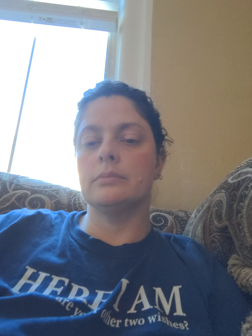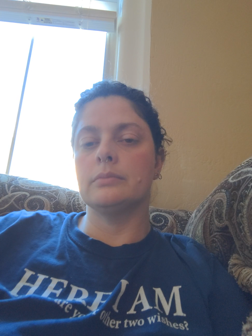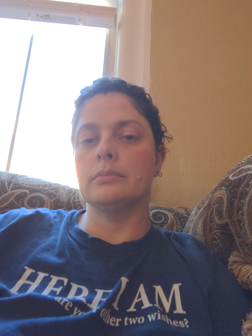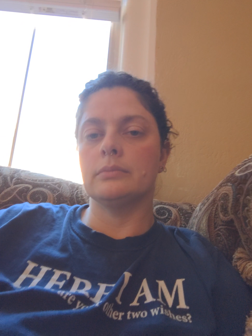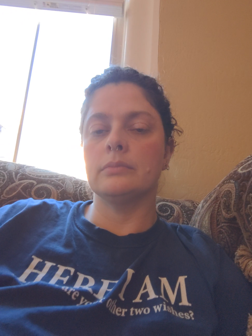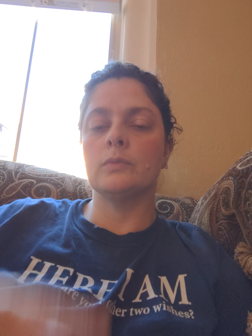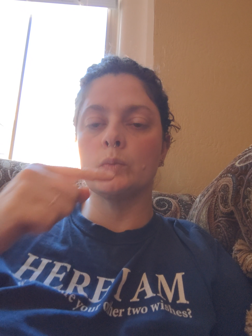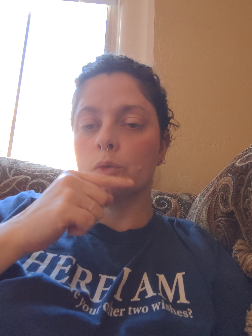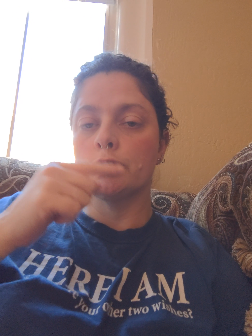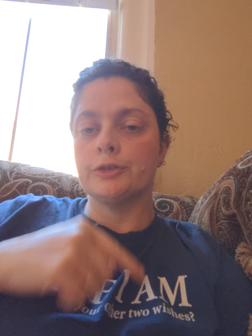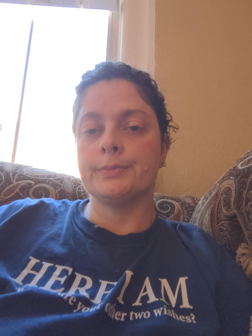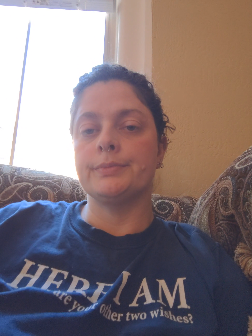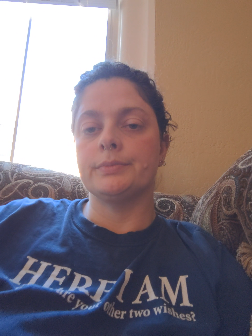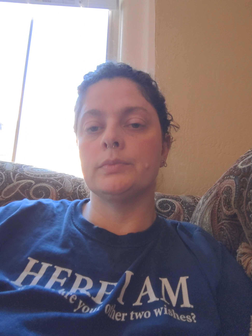toothbrush